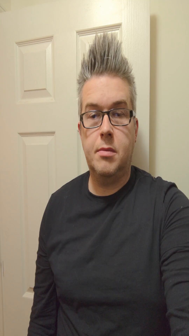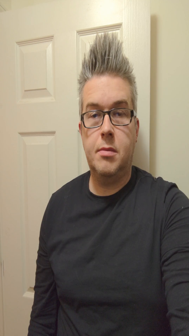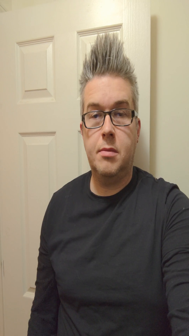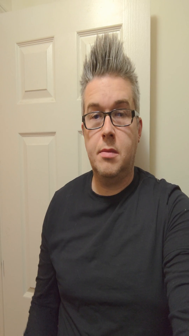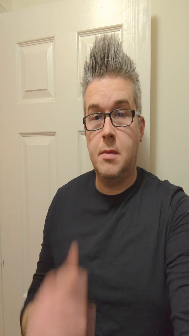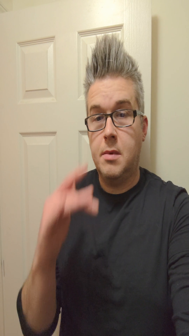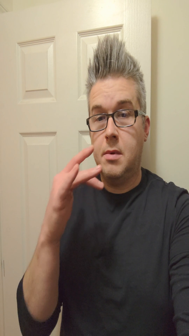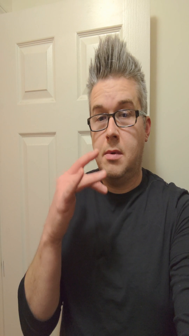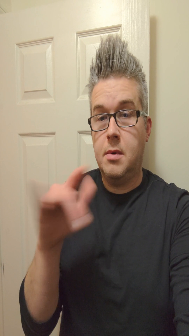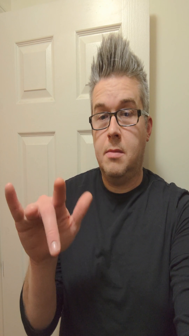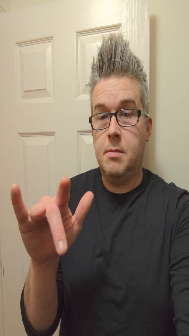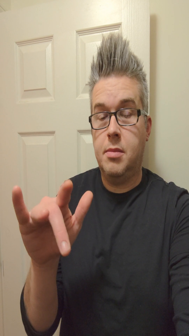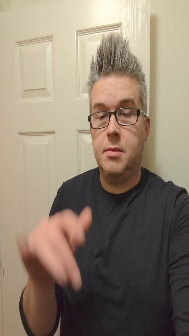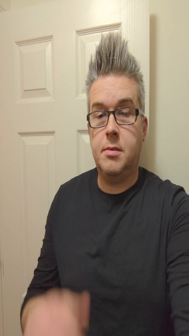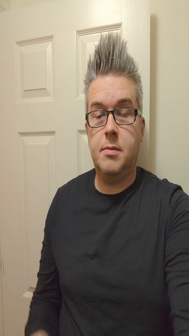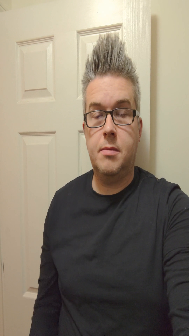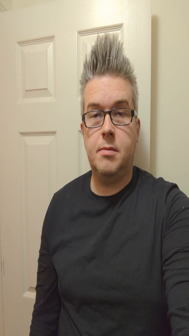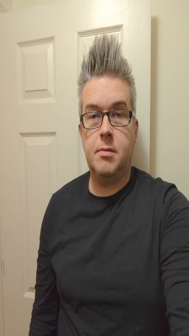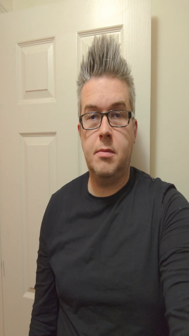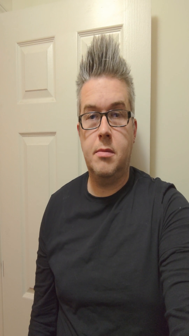empty